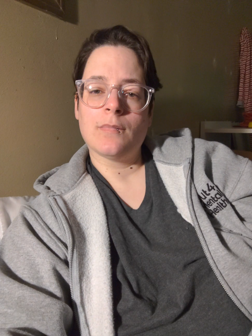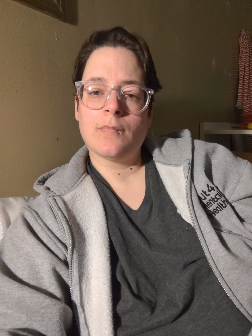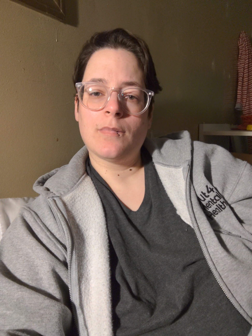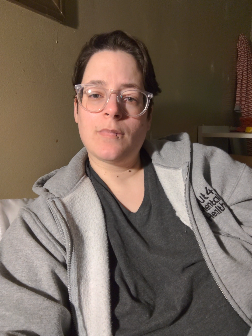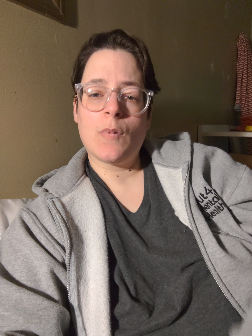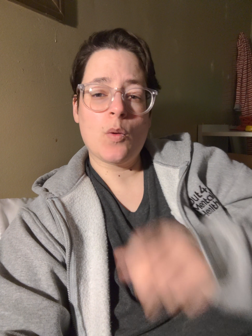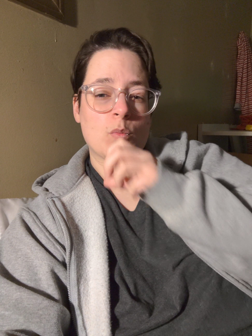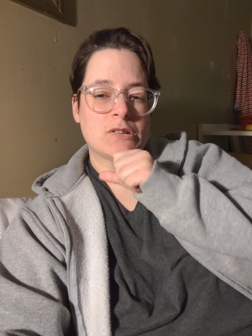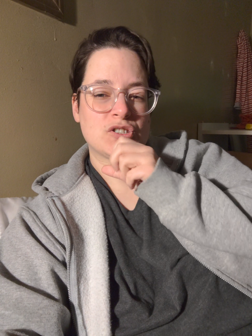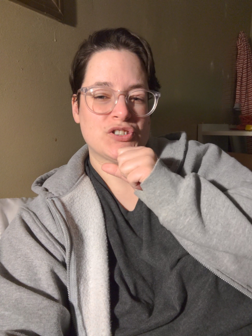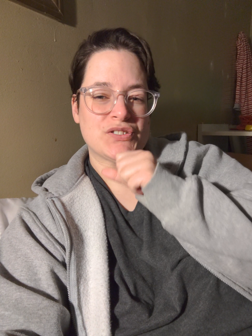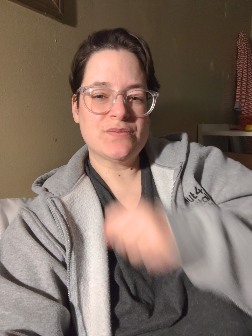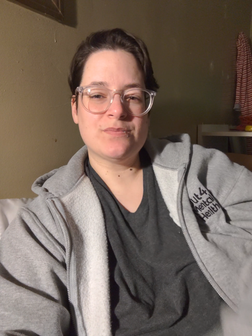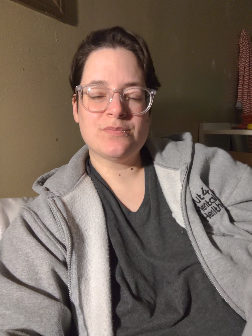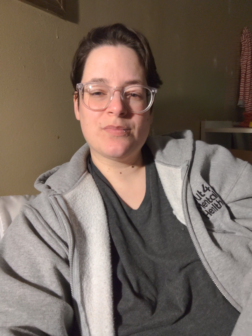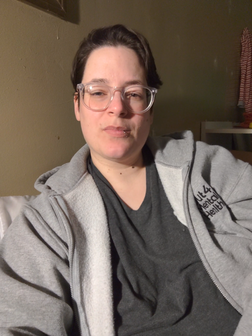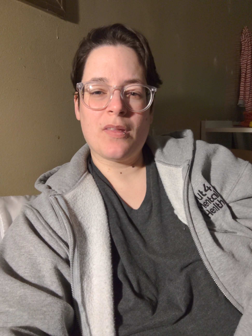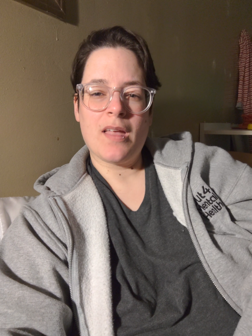orange